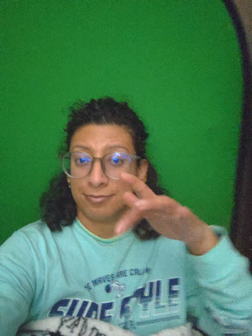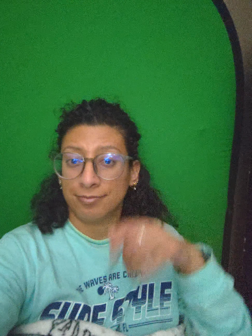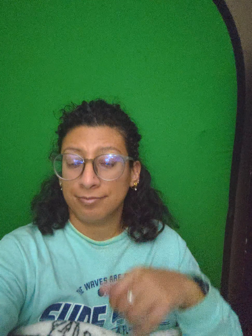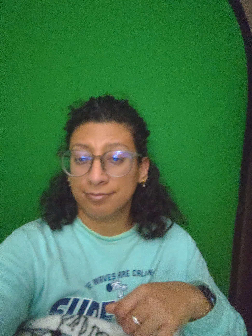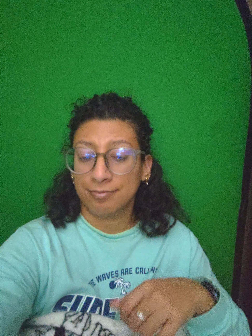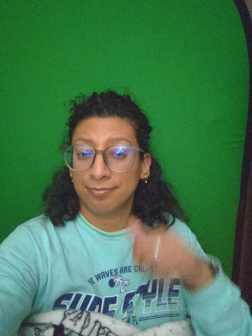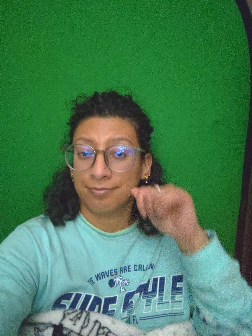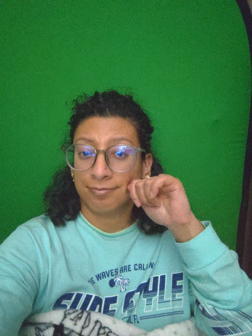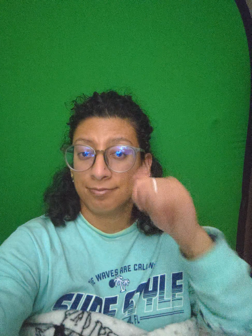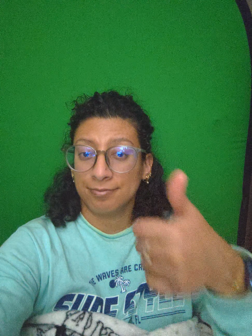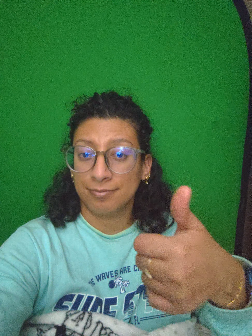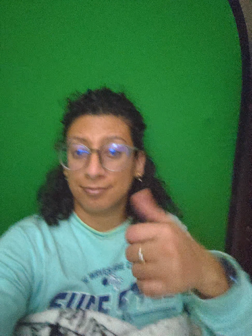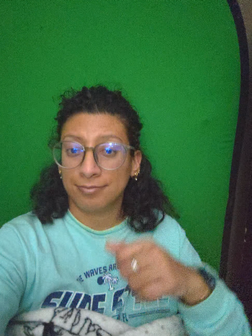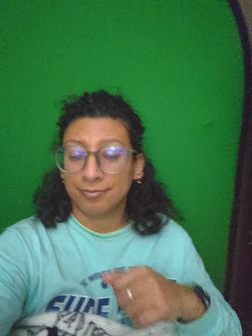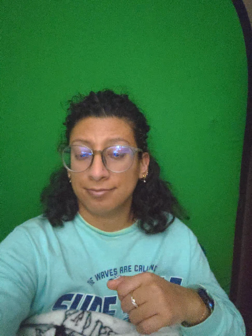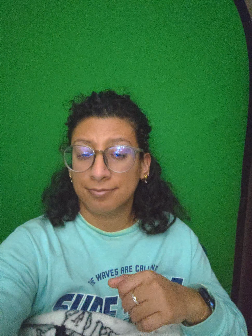tomorrow